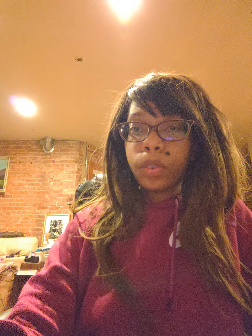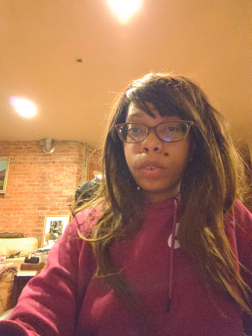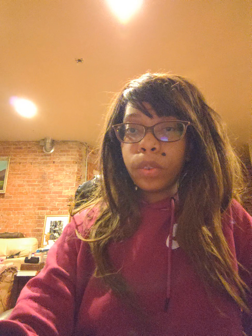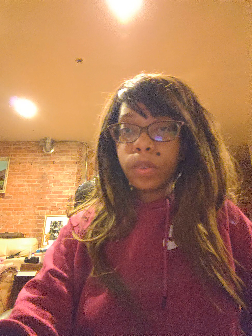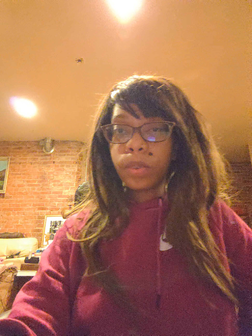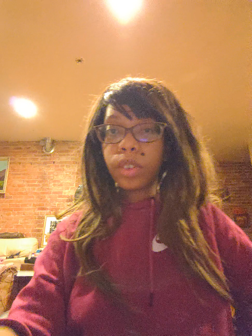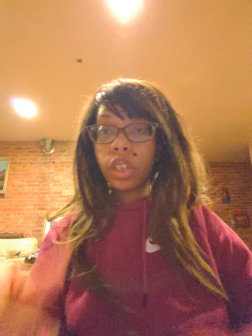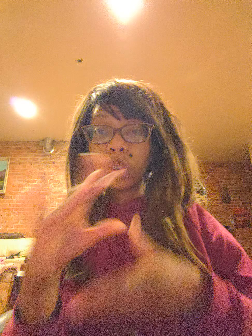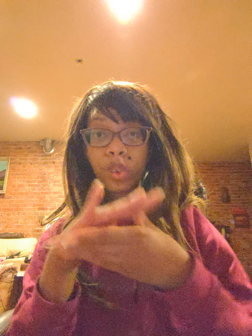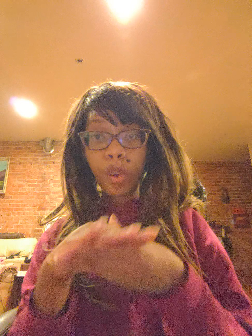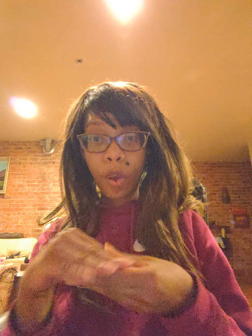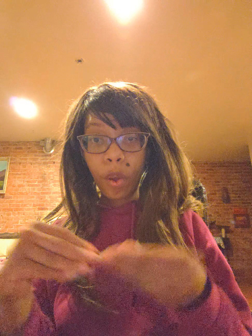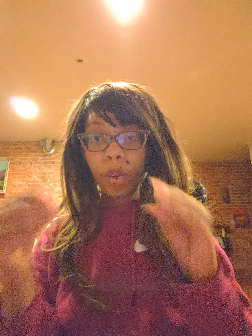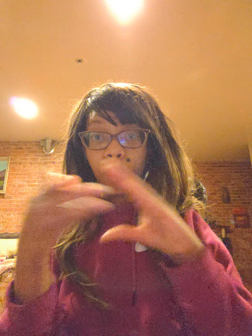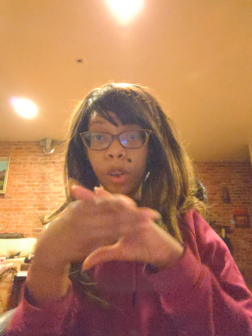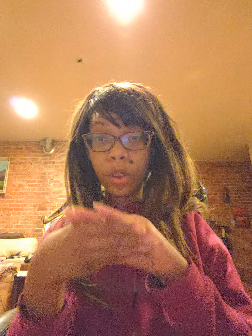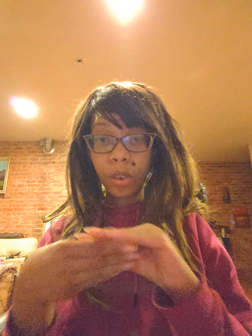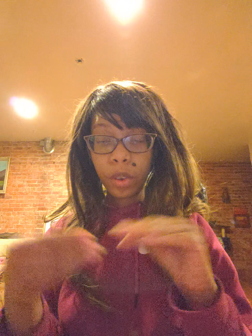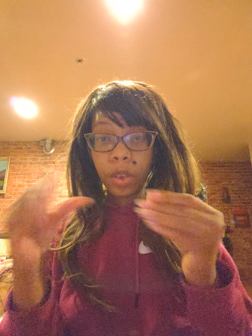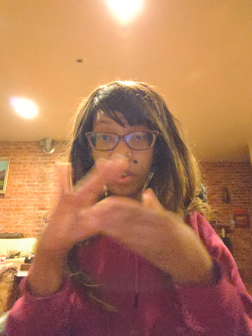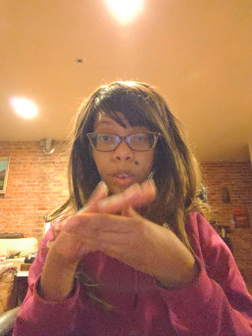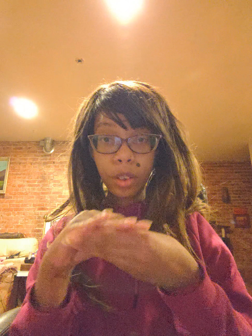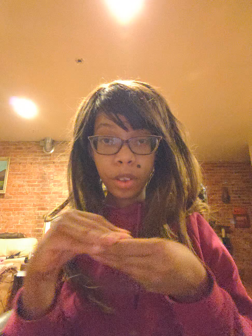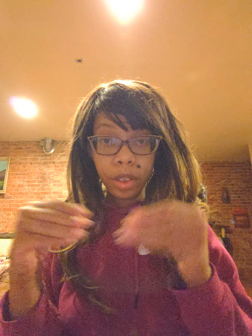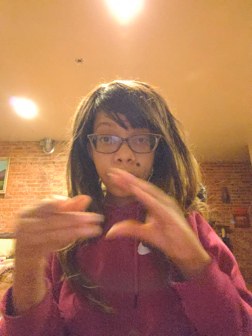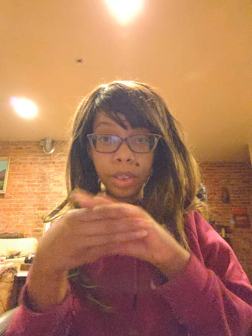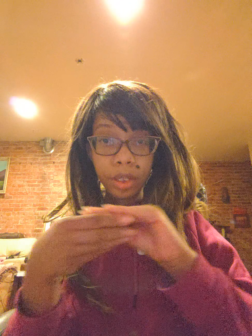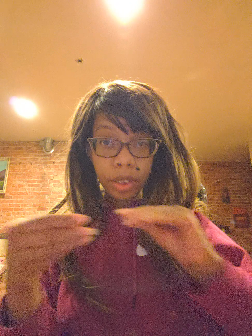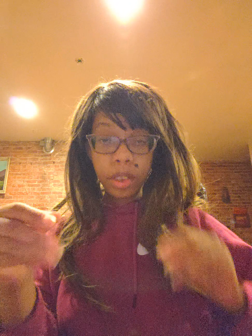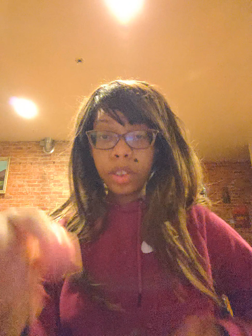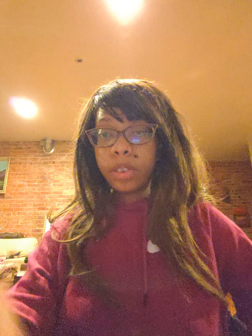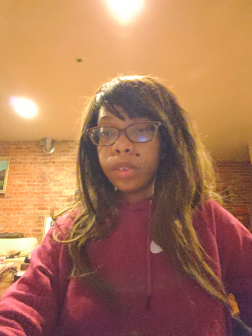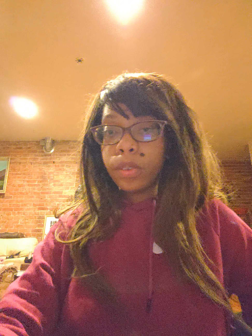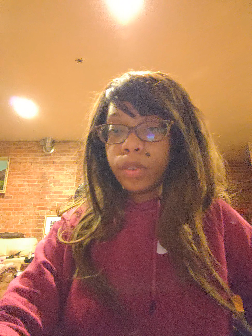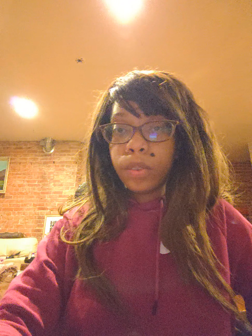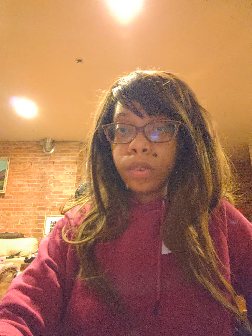story